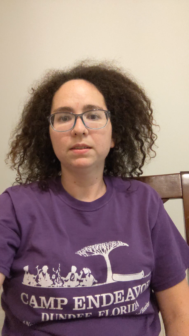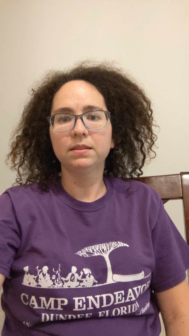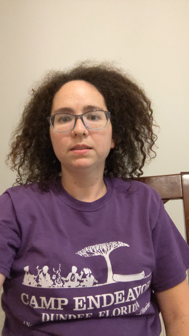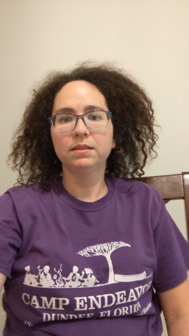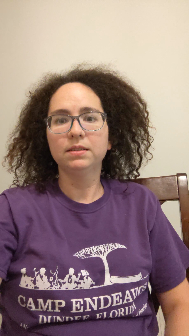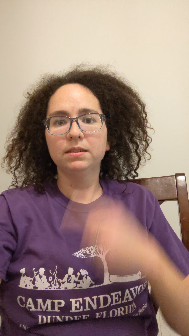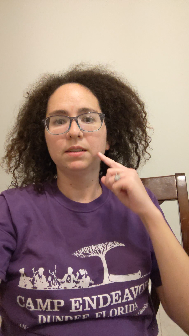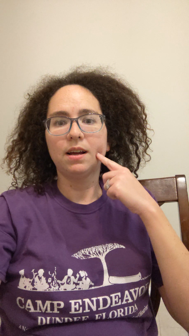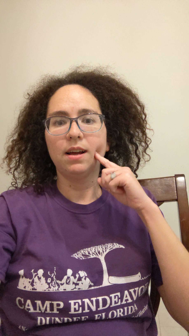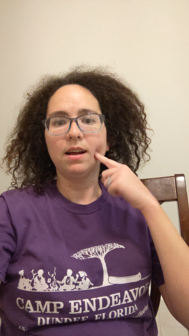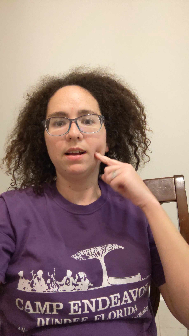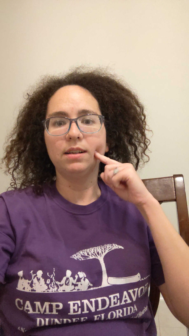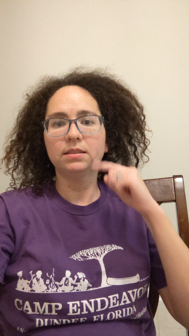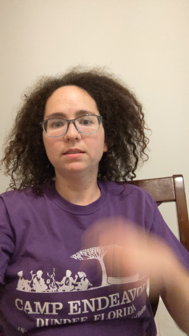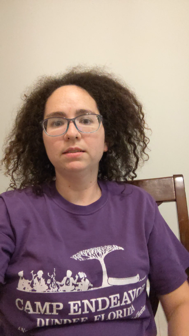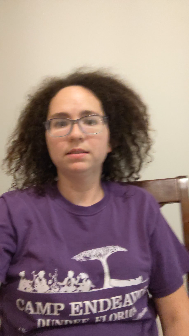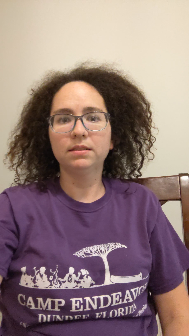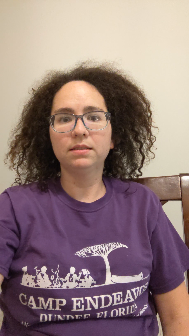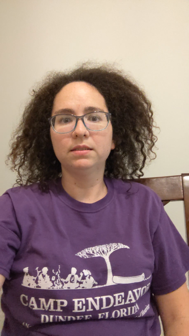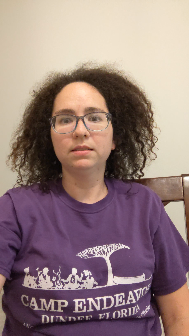candy